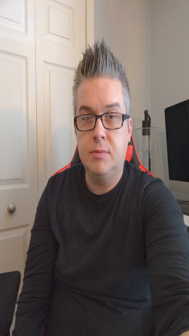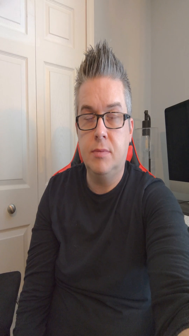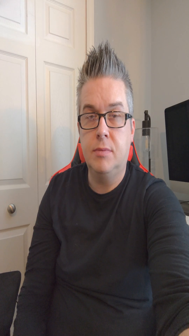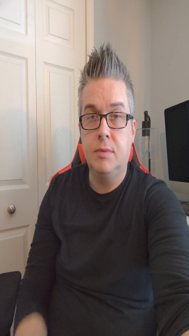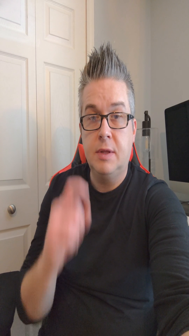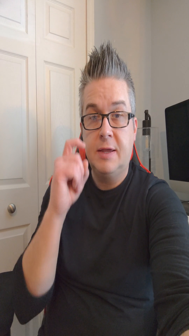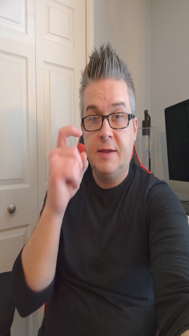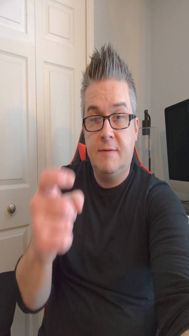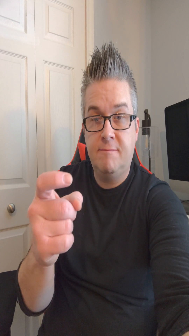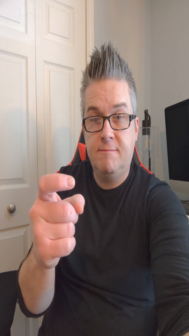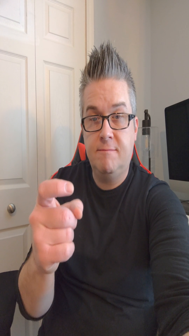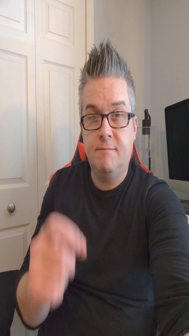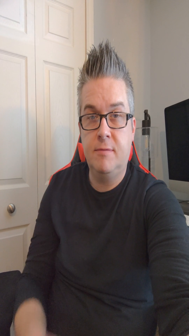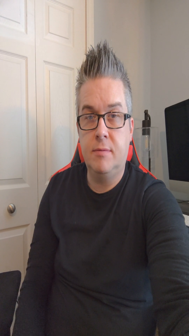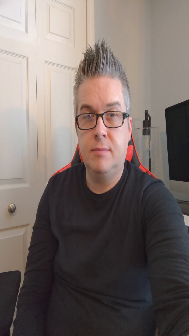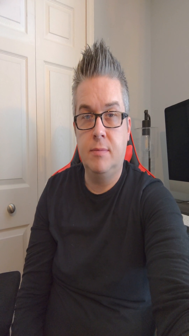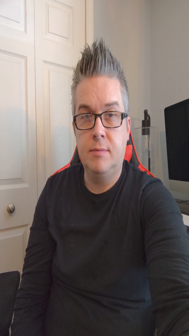gift